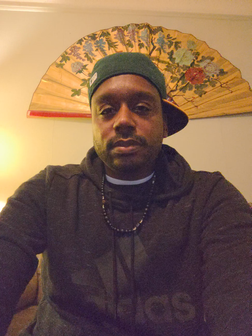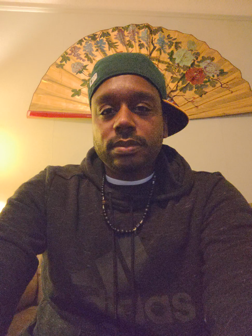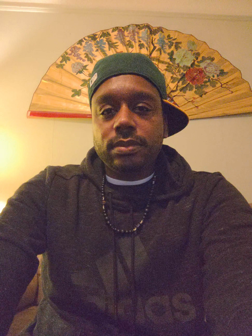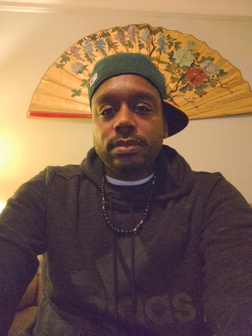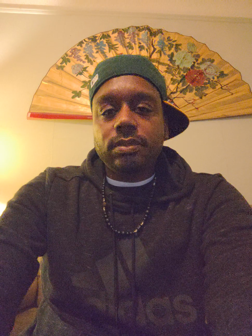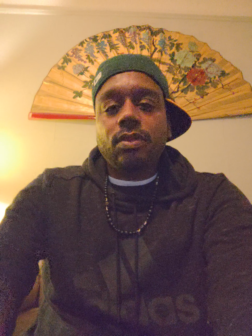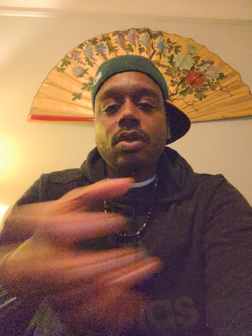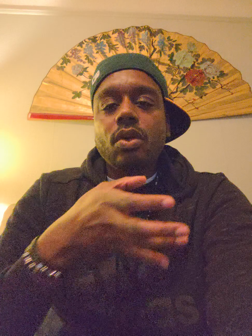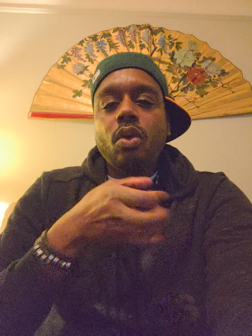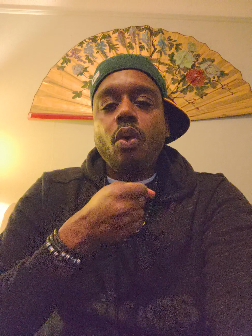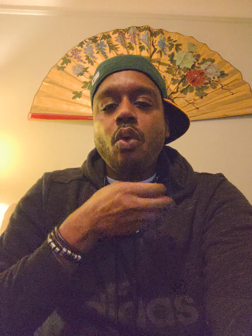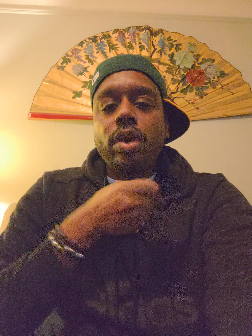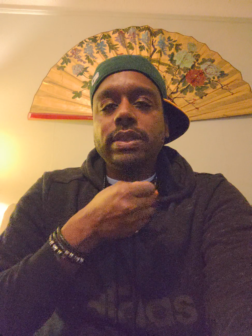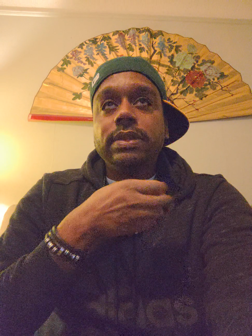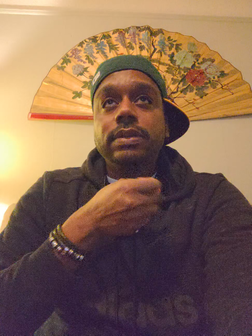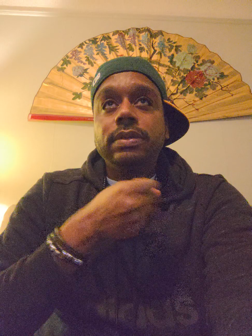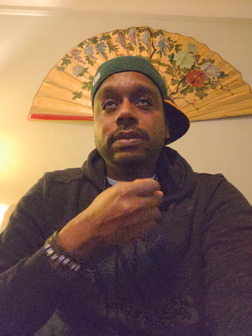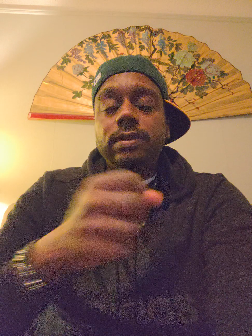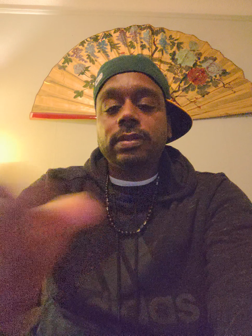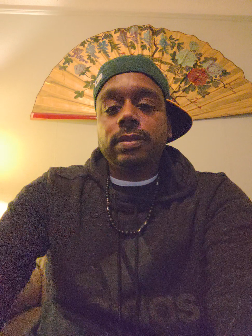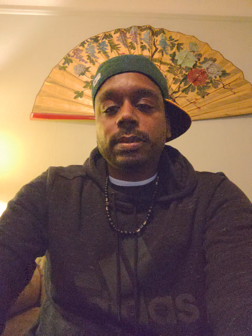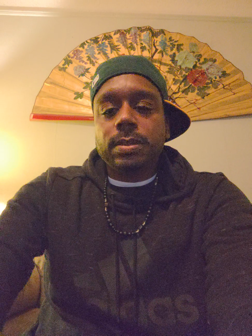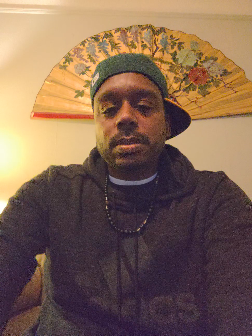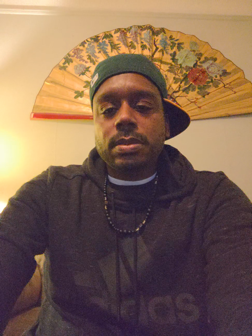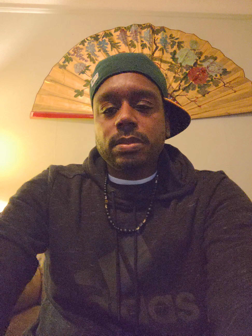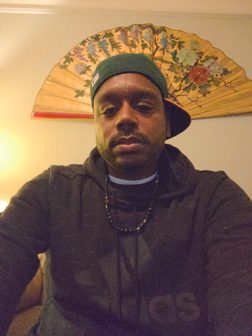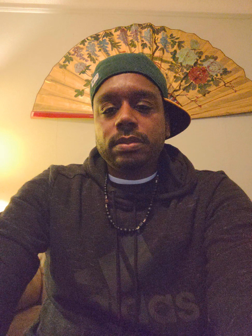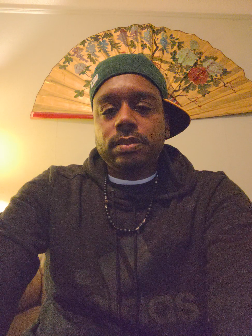orange